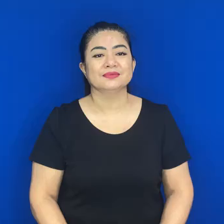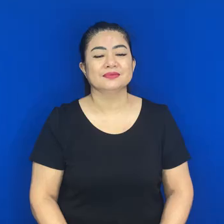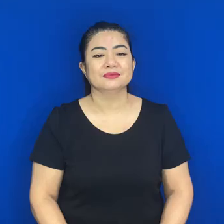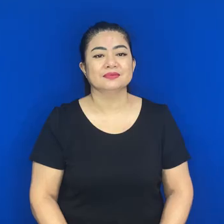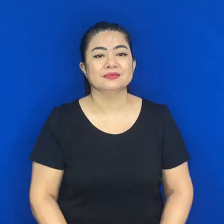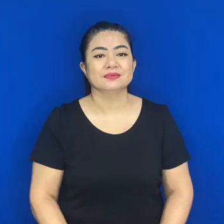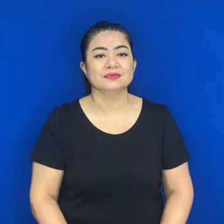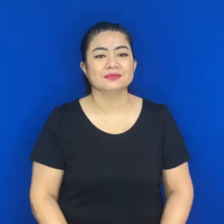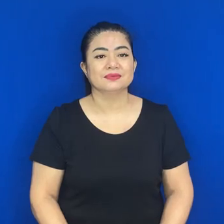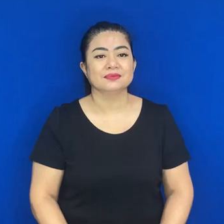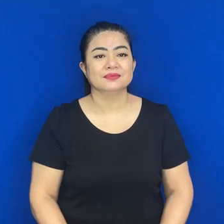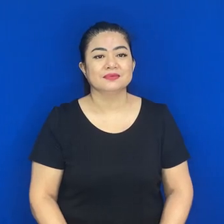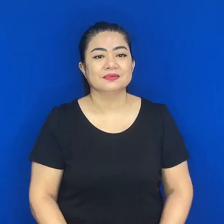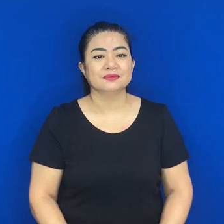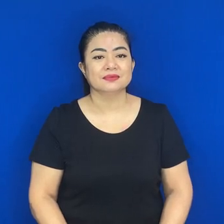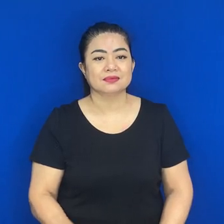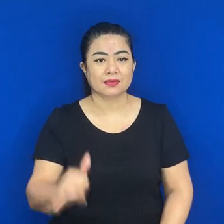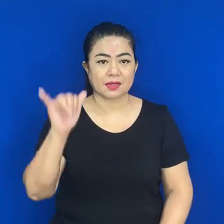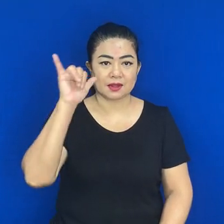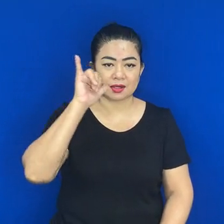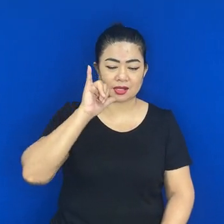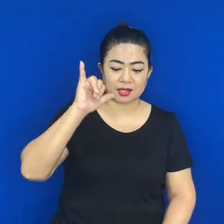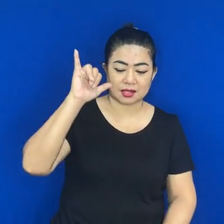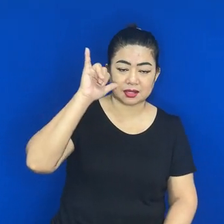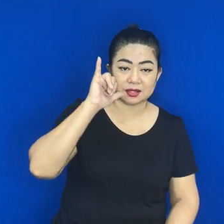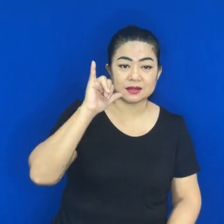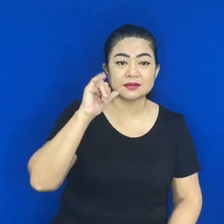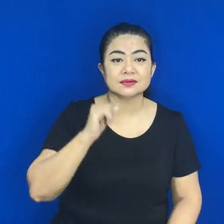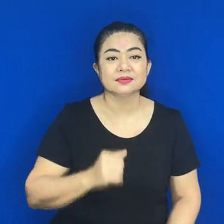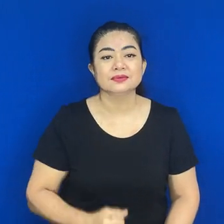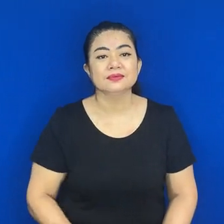beer